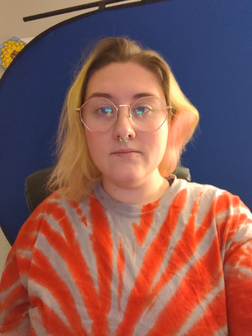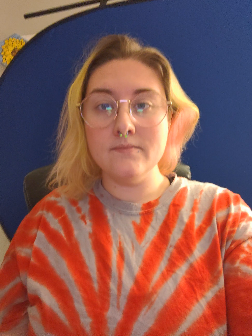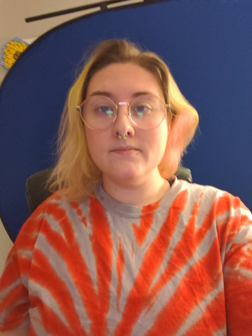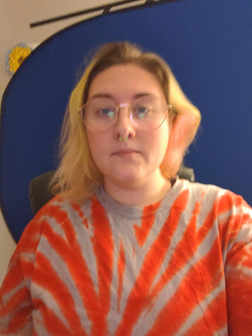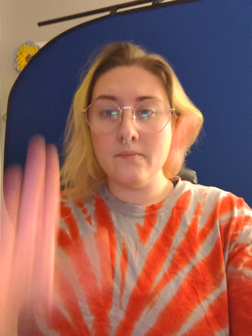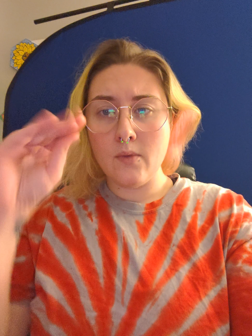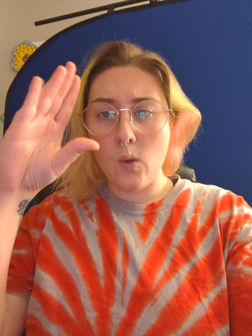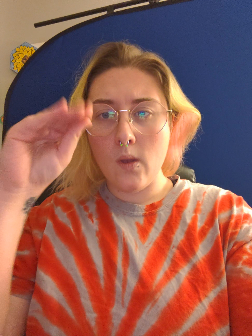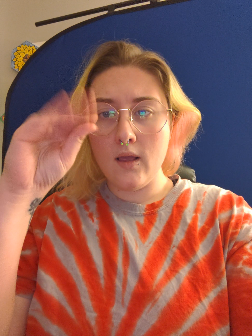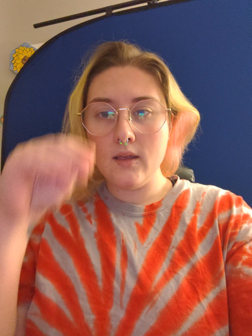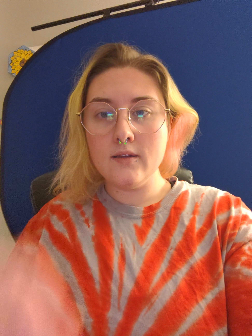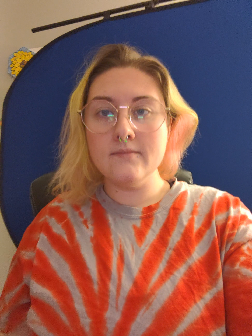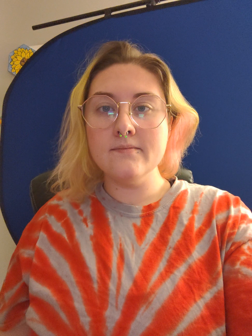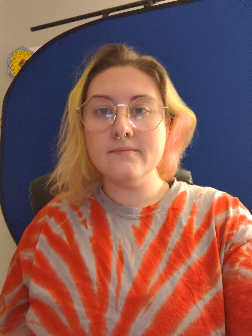boy